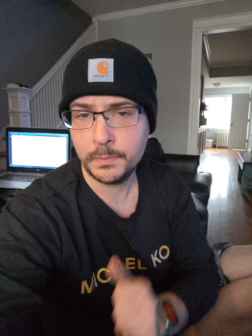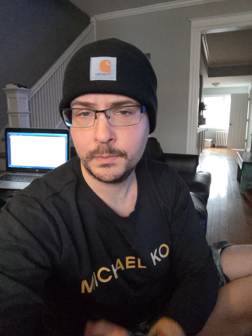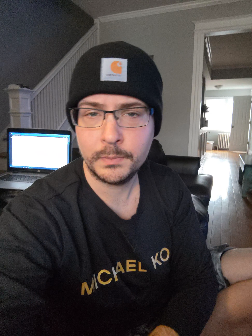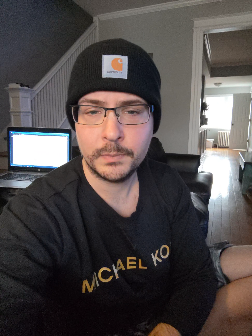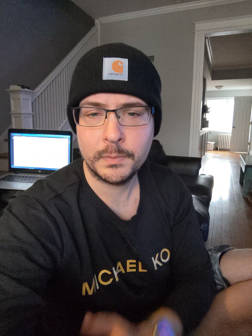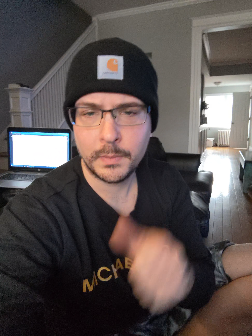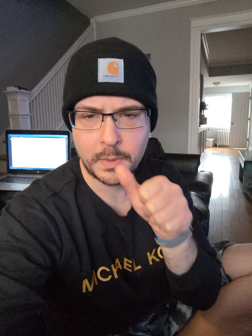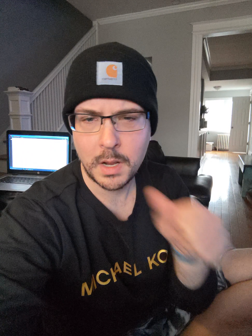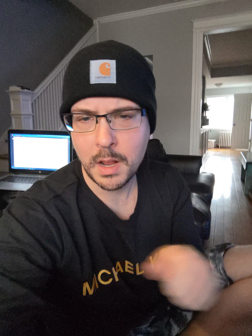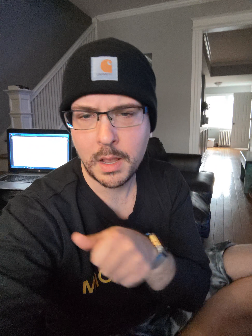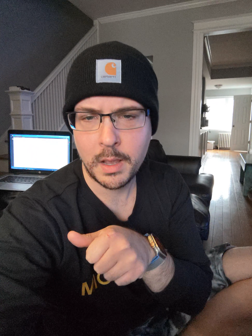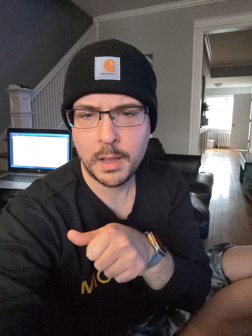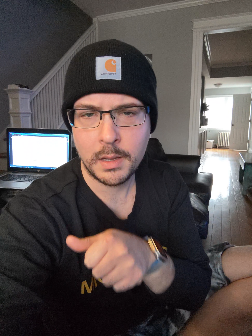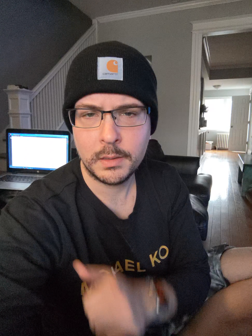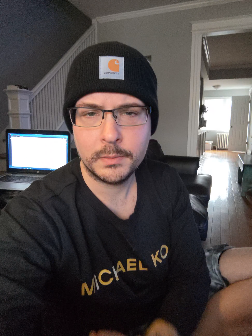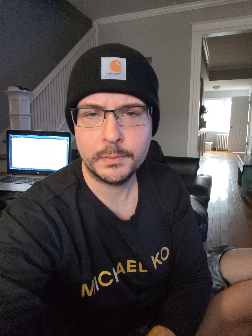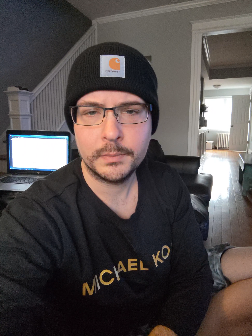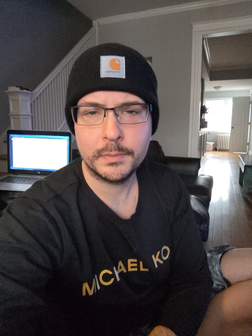hide